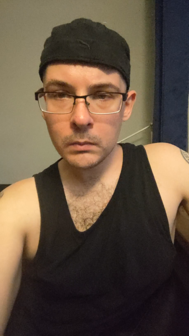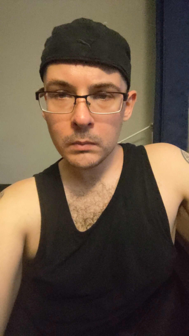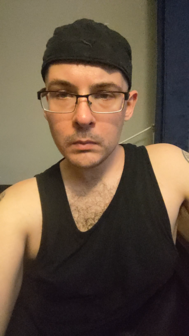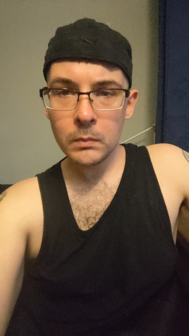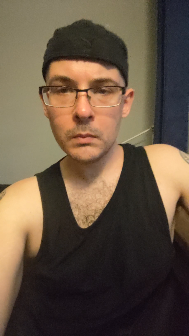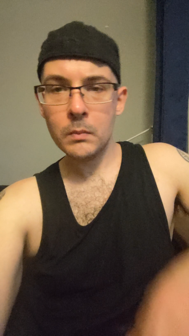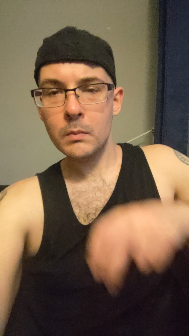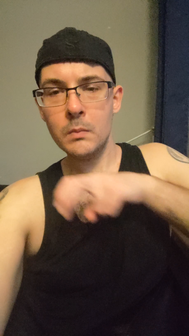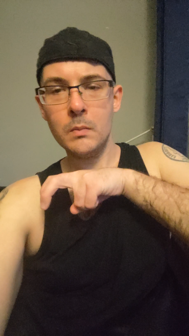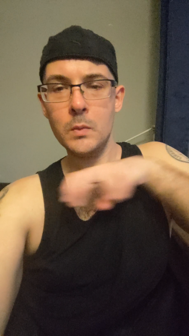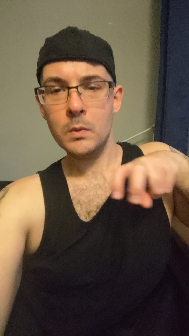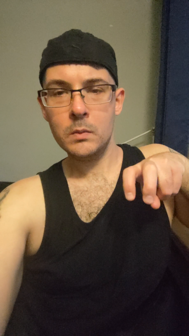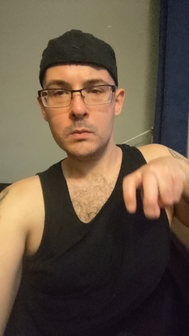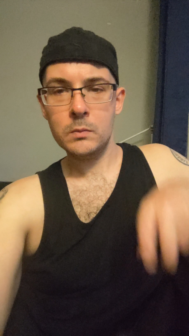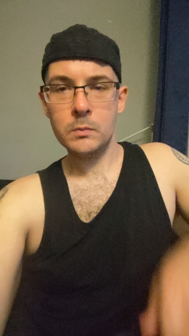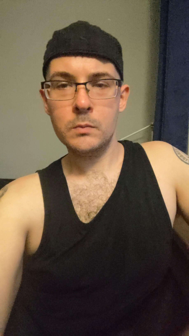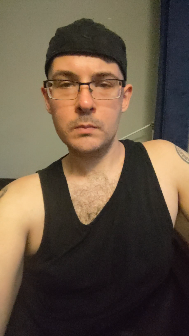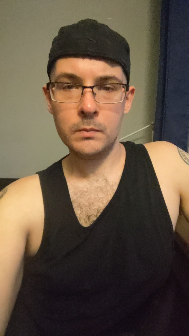porch